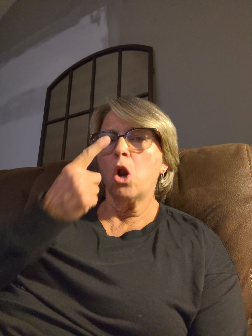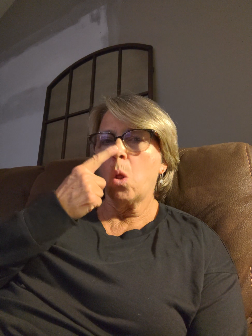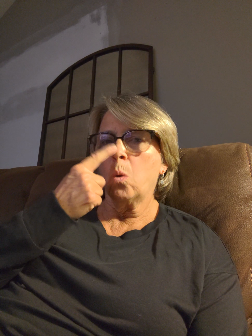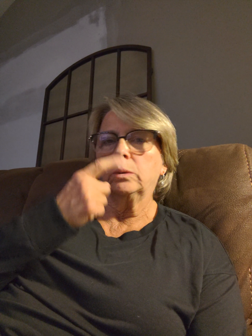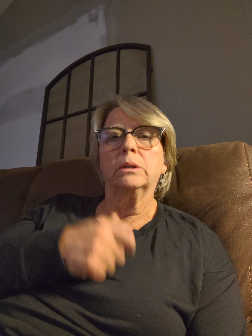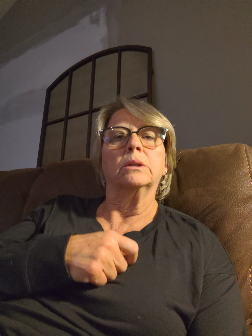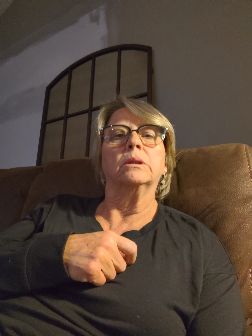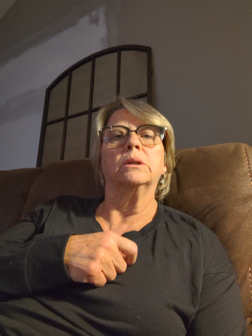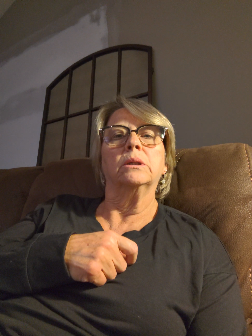nose